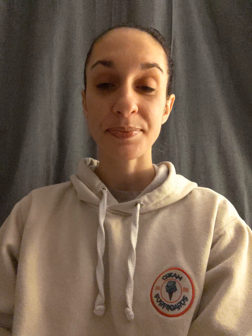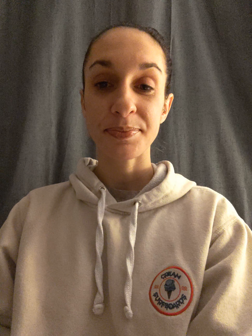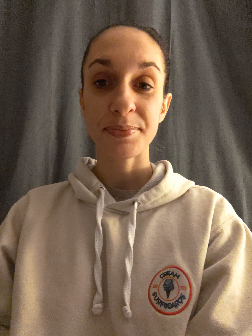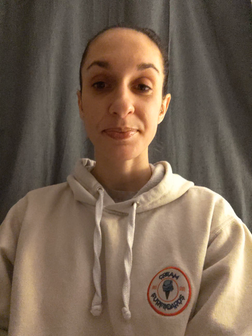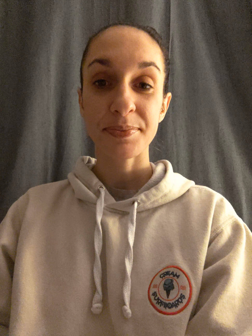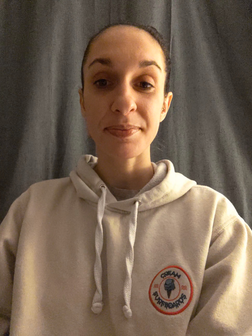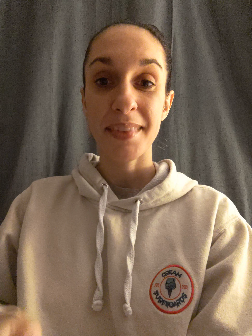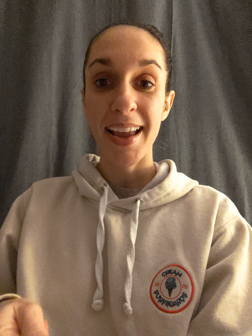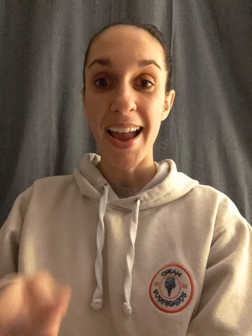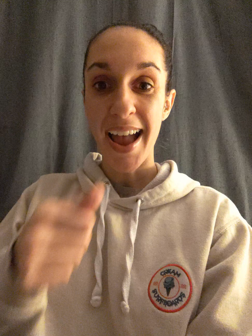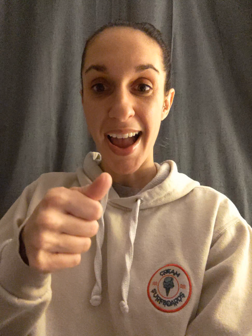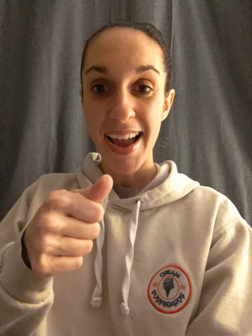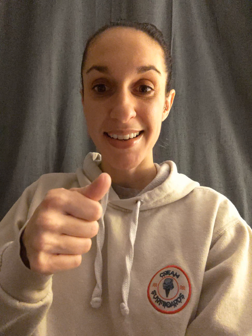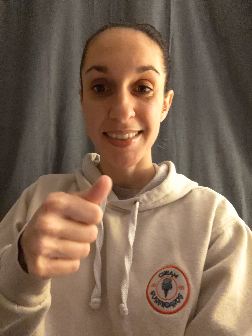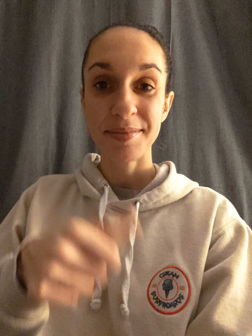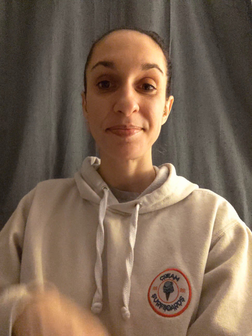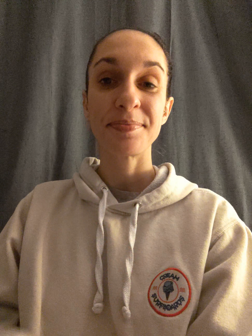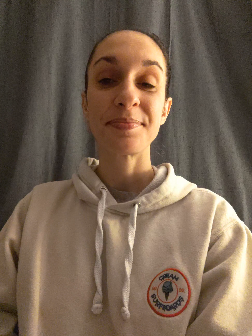hide